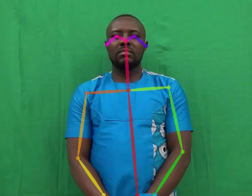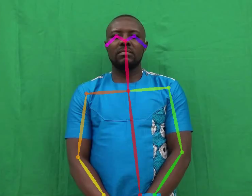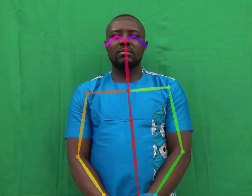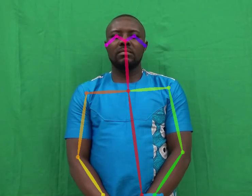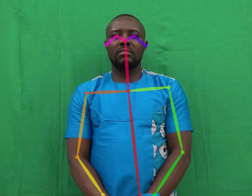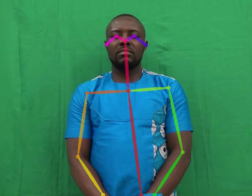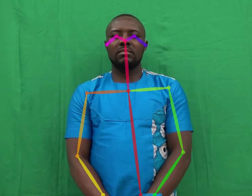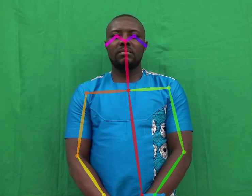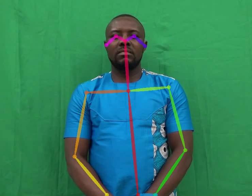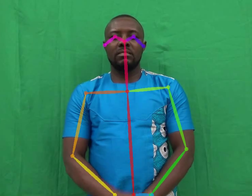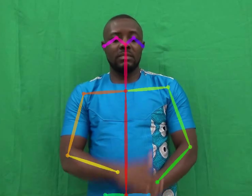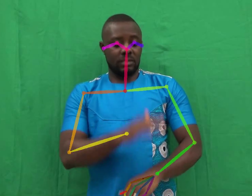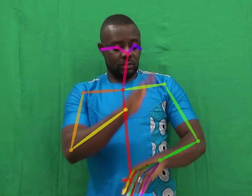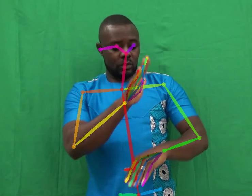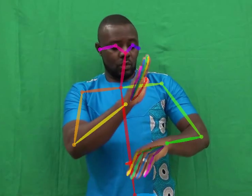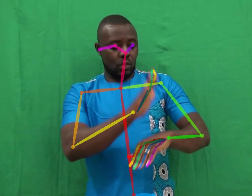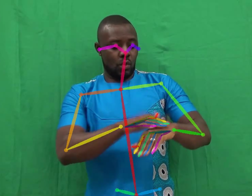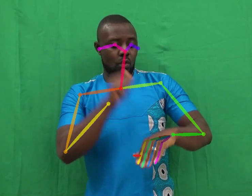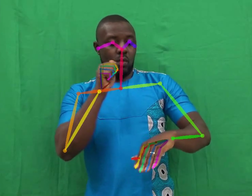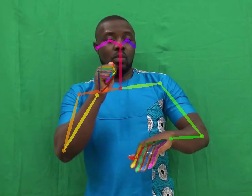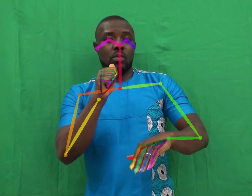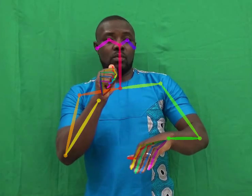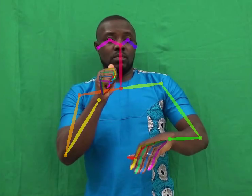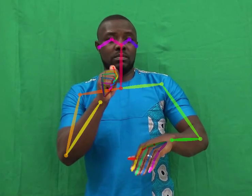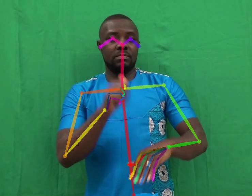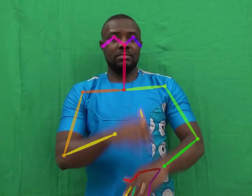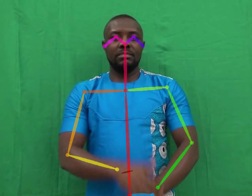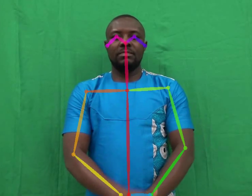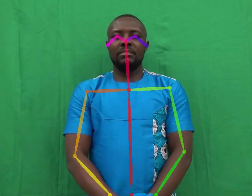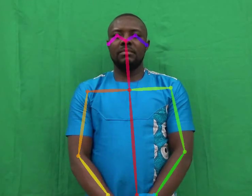call